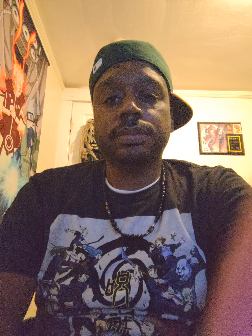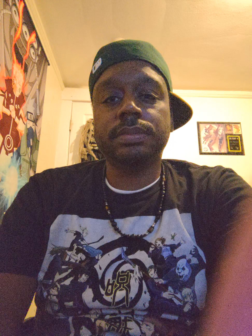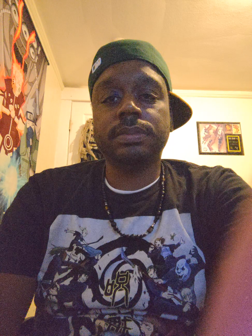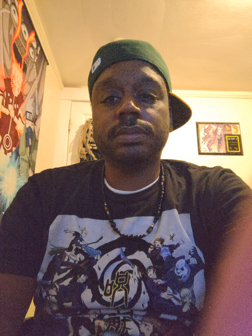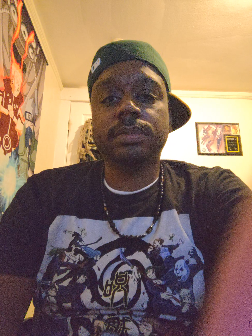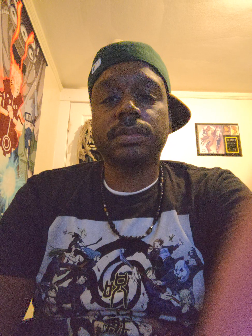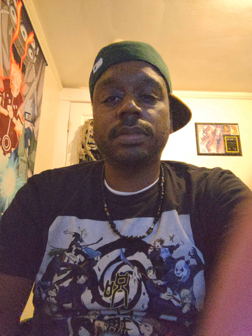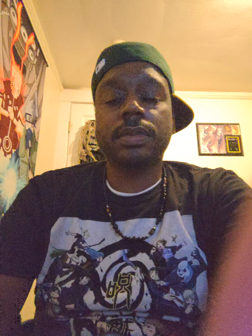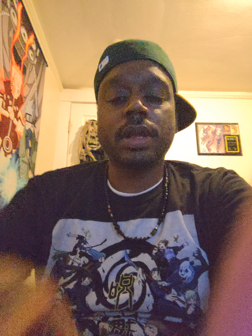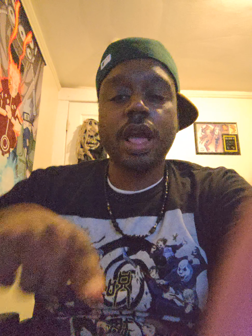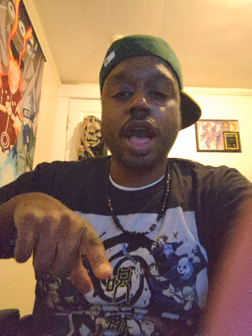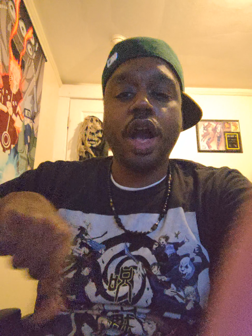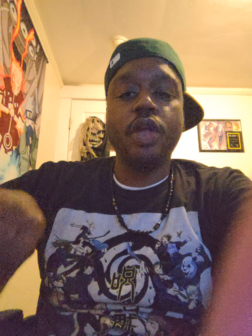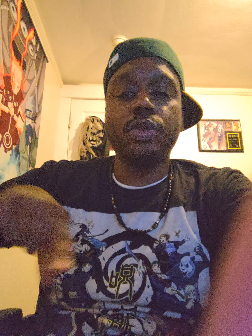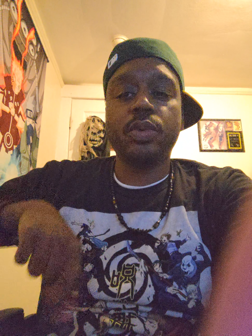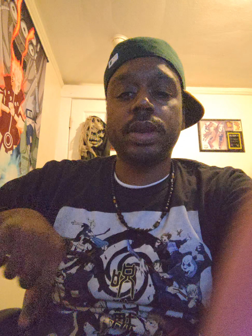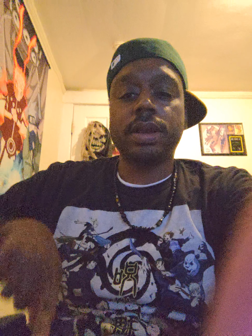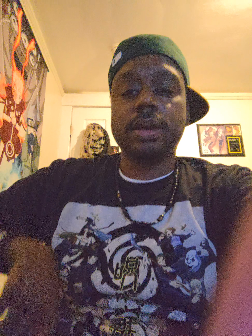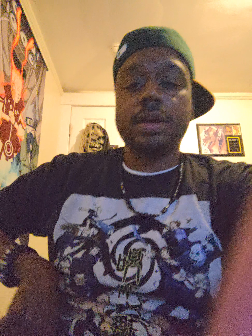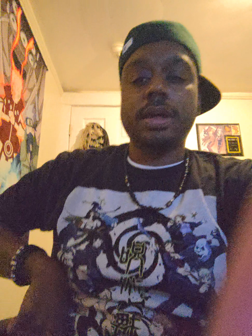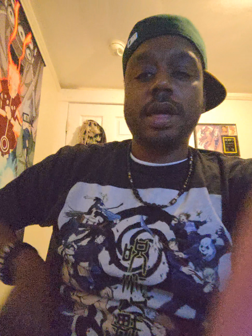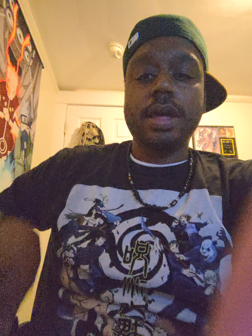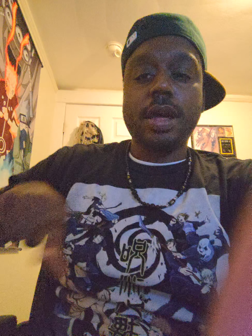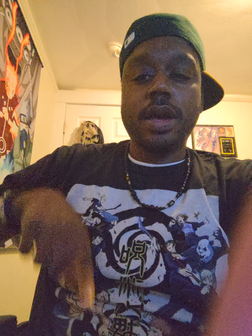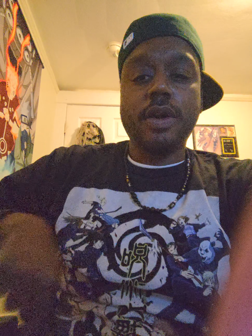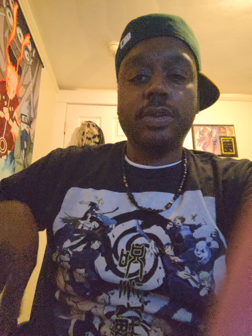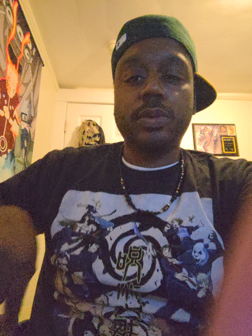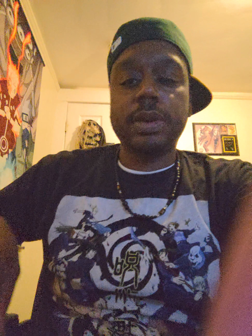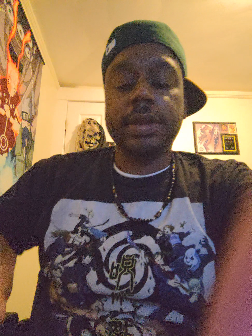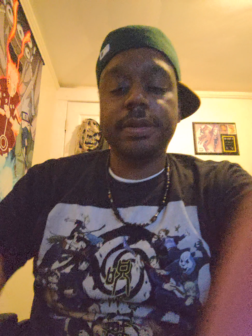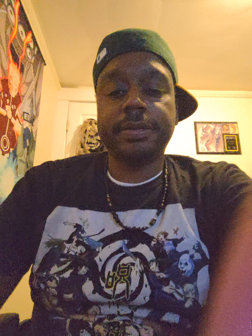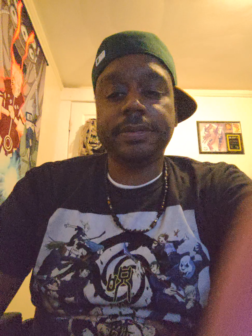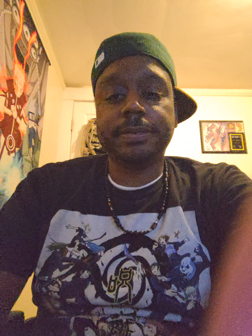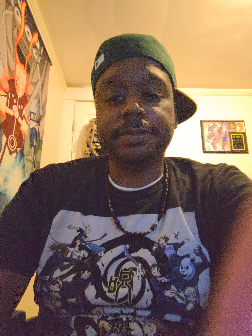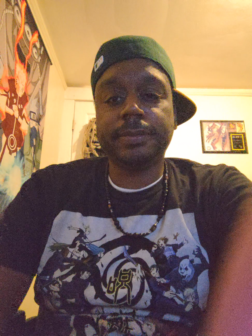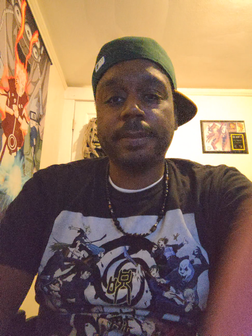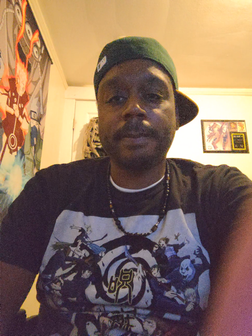underwear